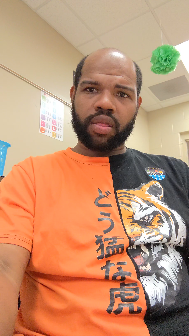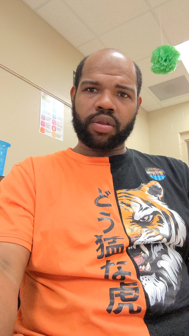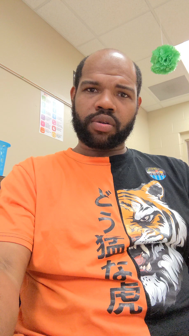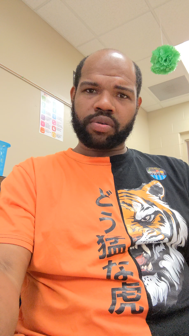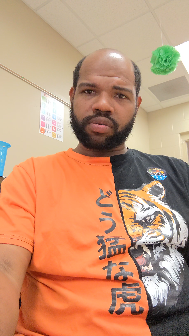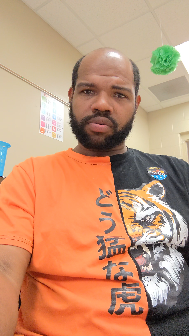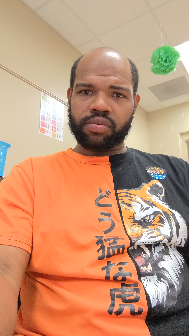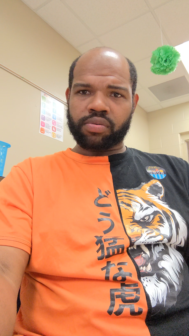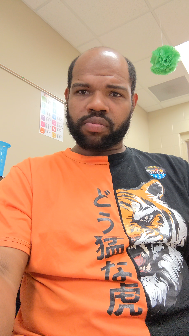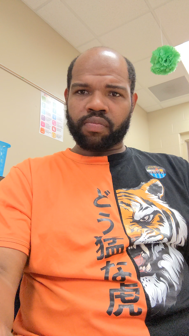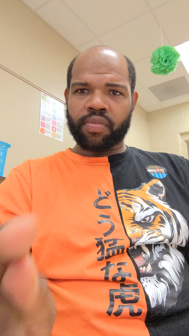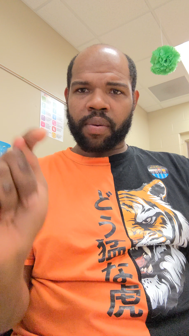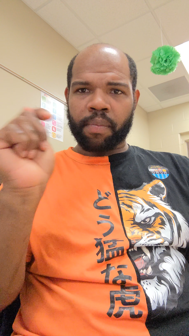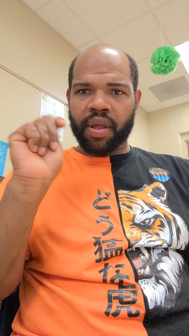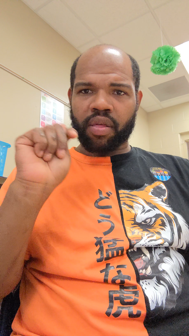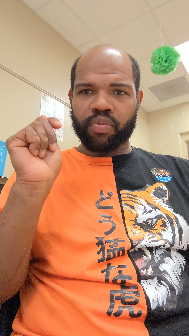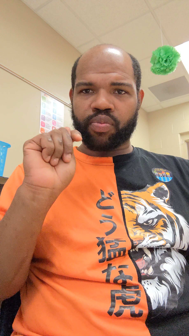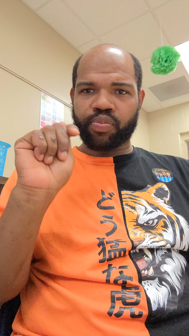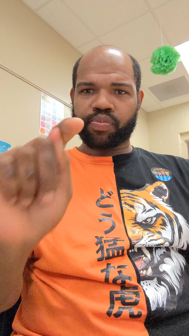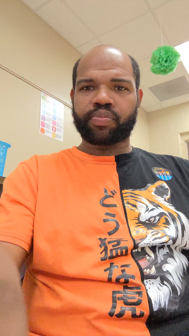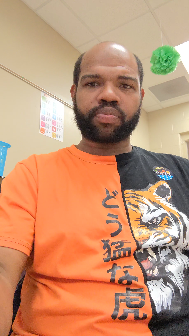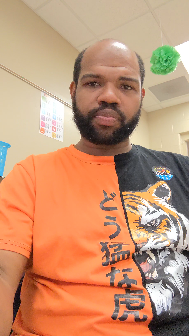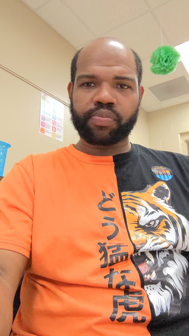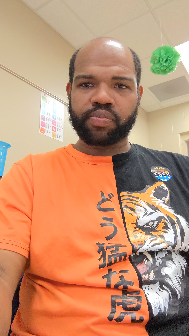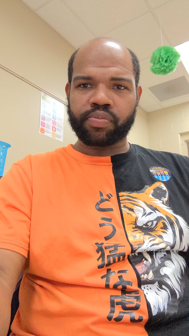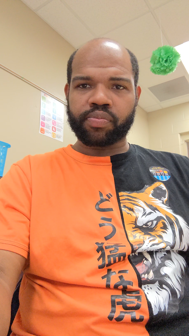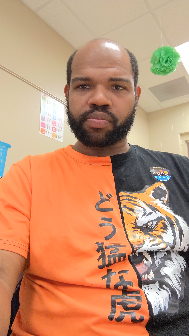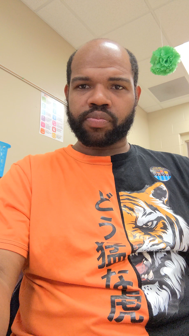bathroom